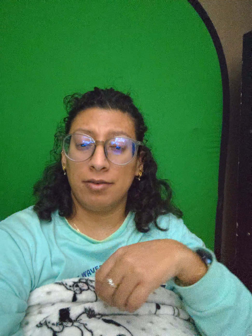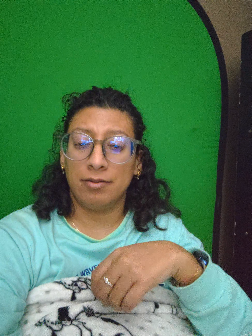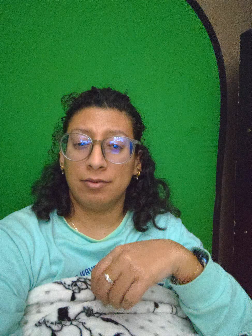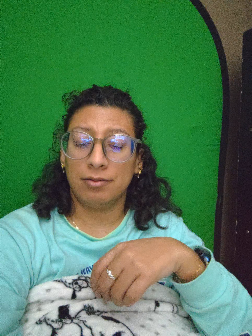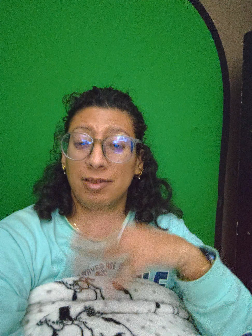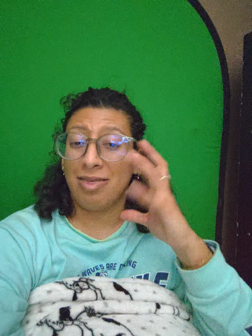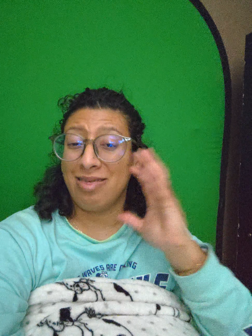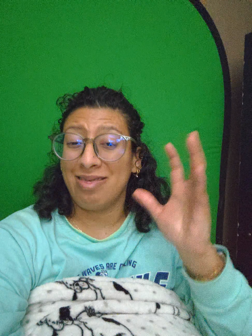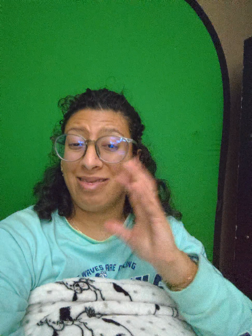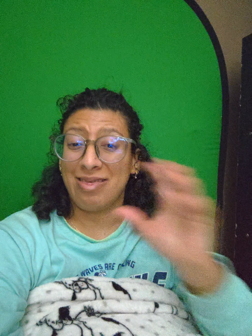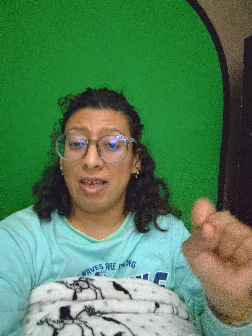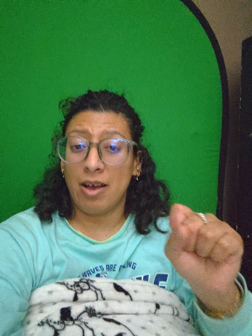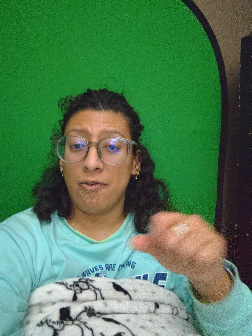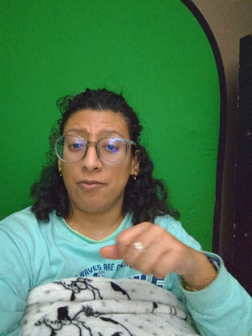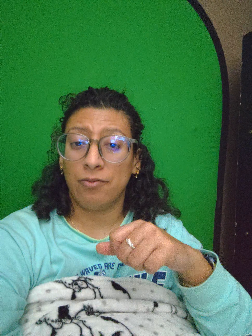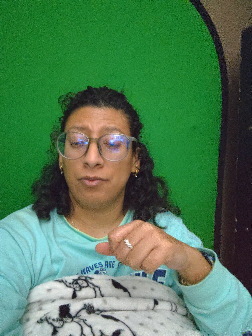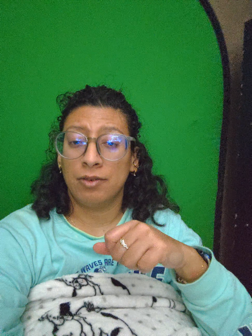loud